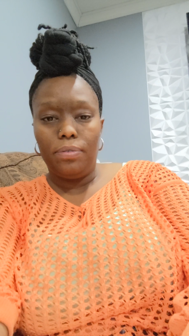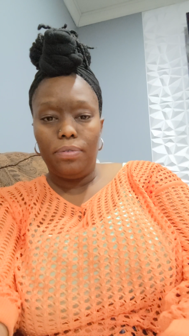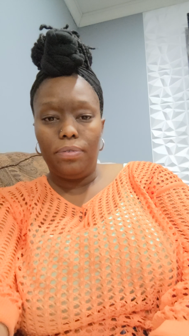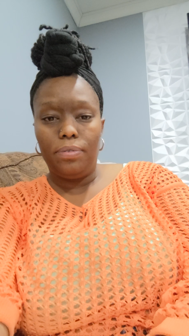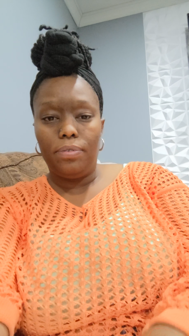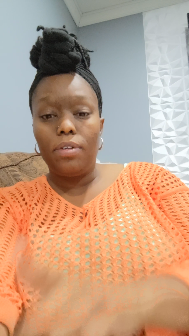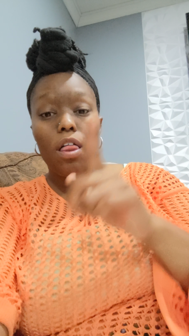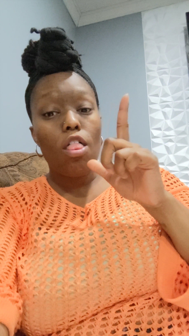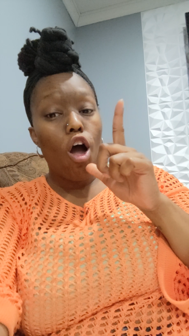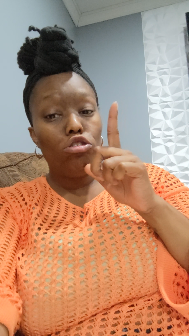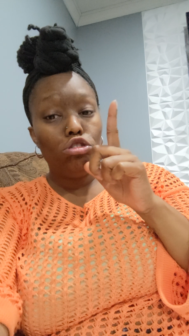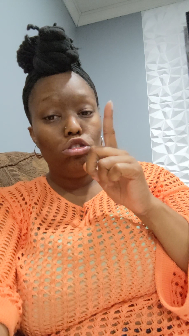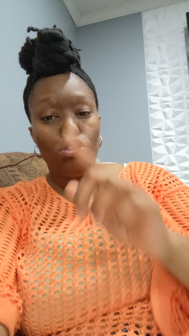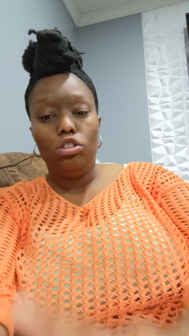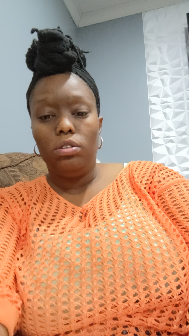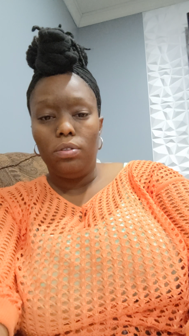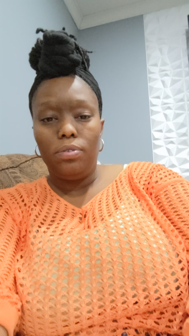lunch